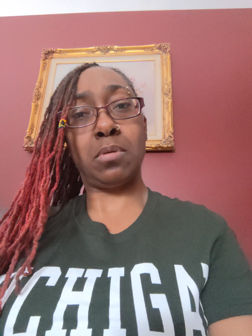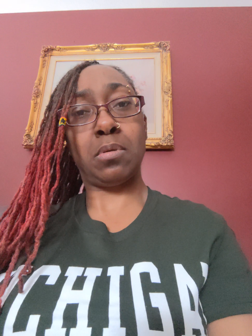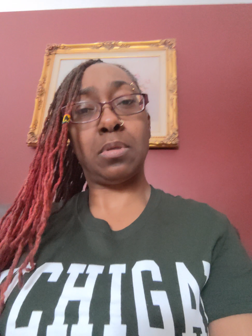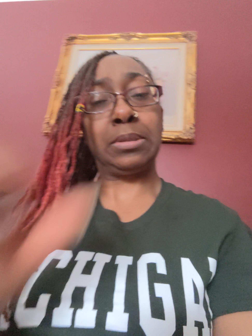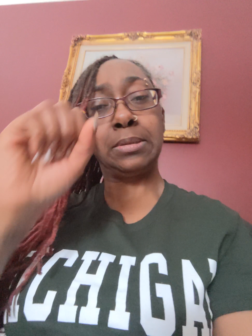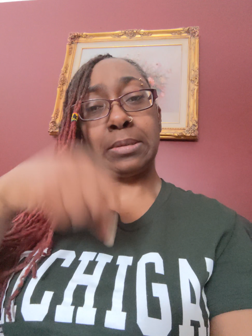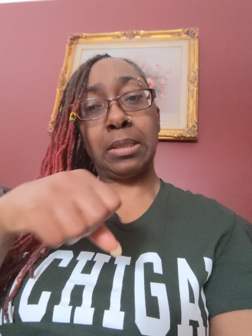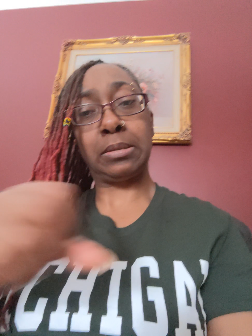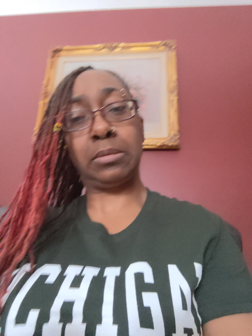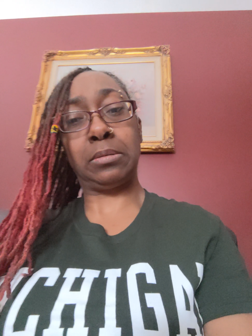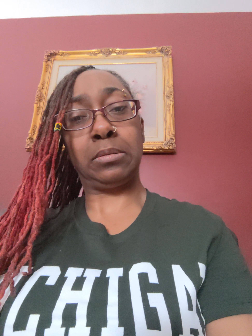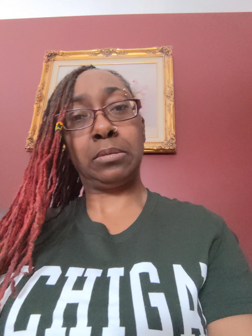yes